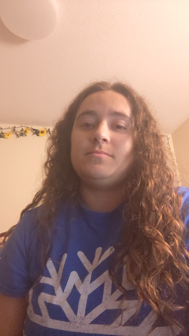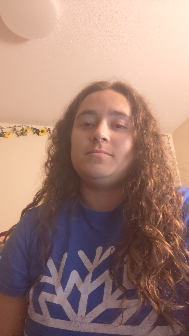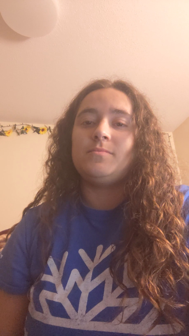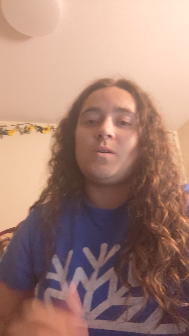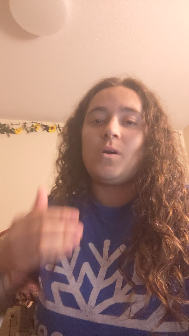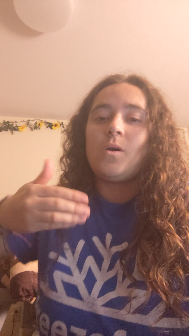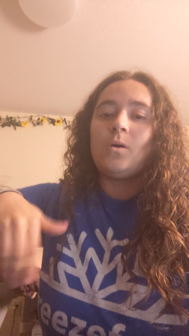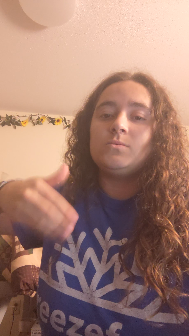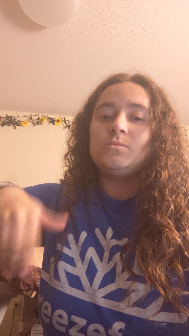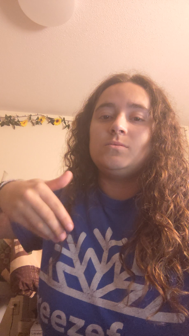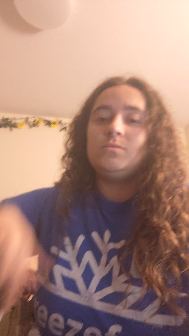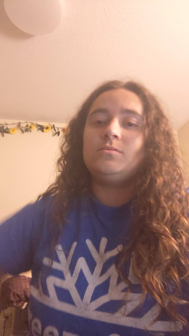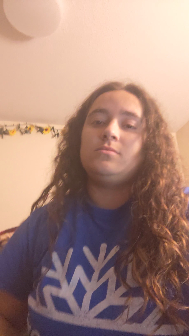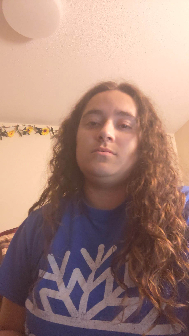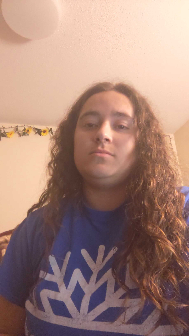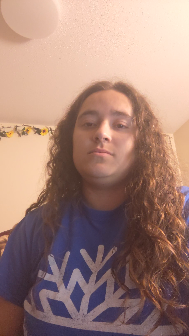shorts